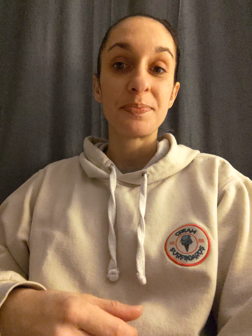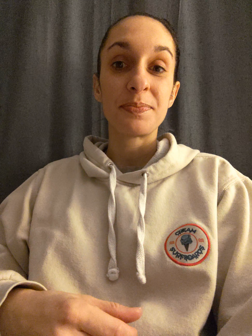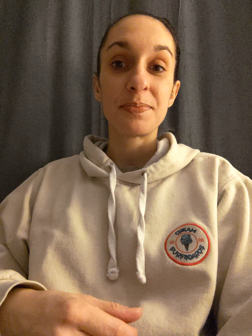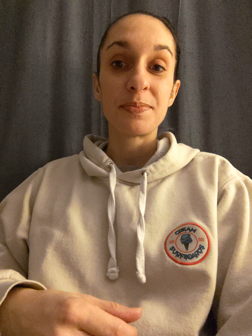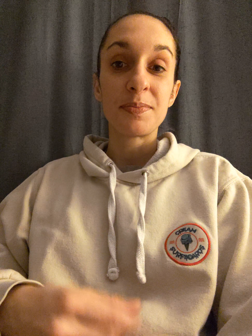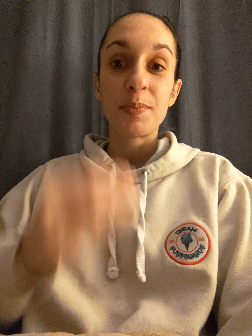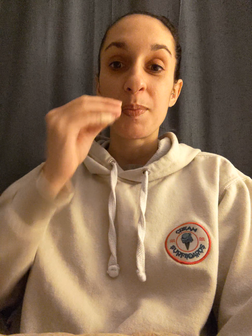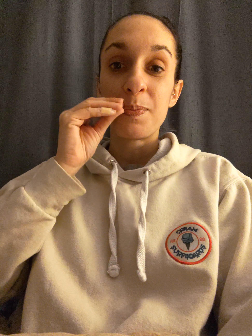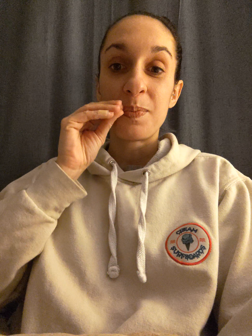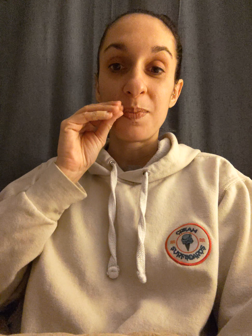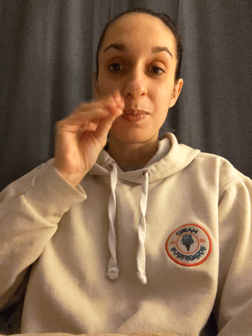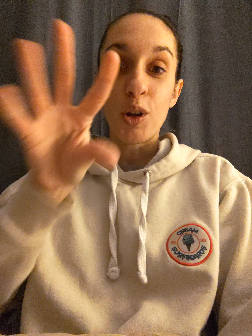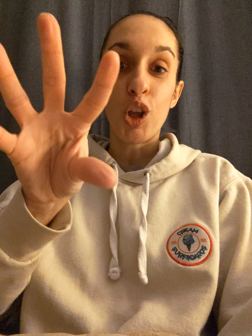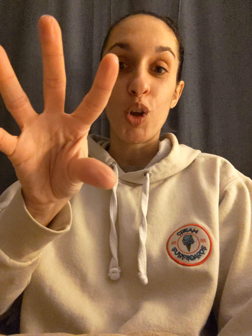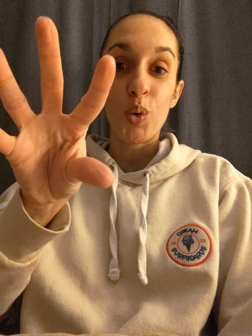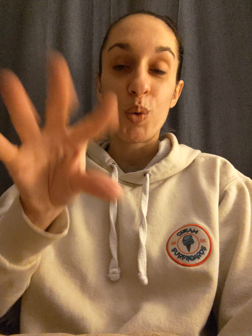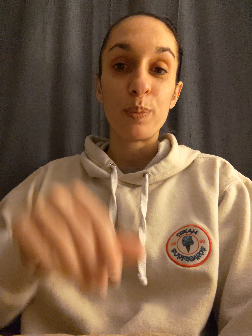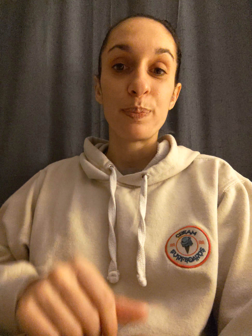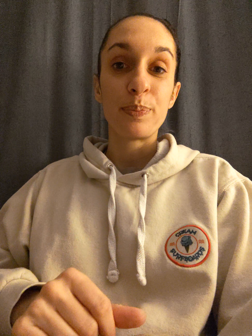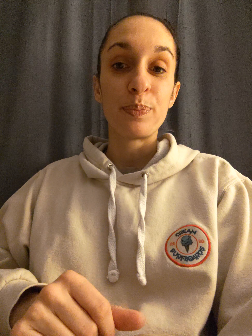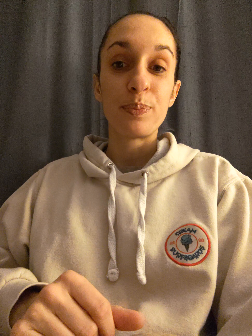blow